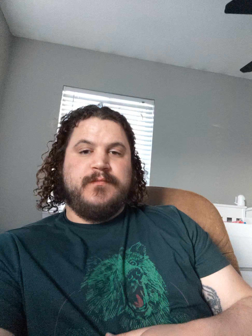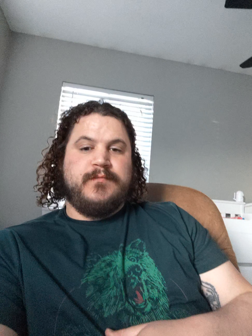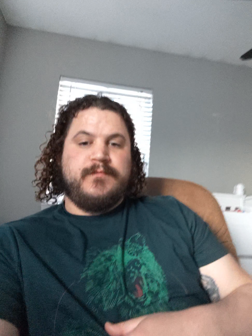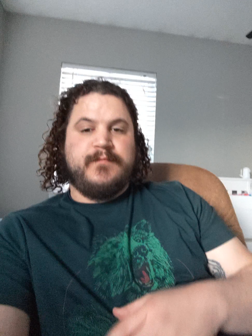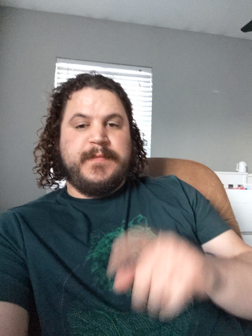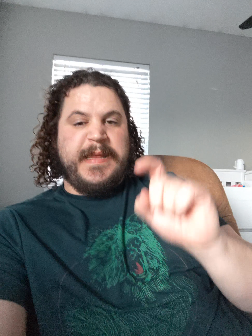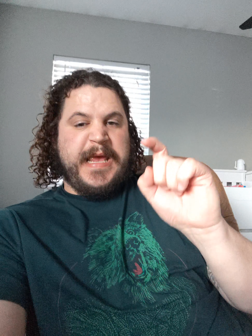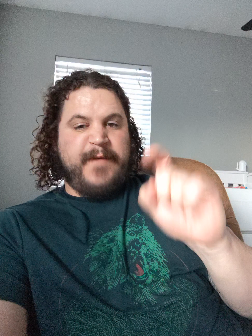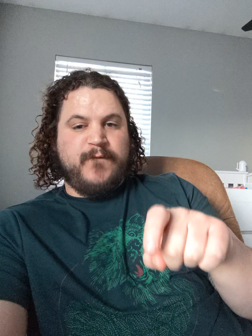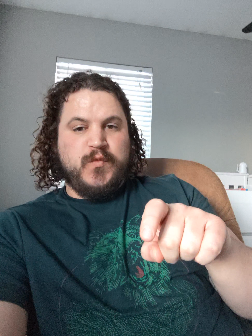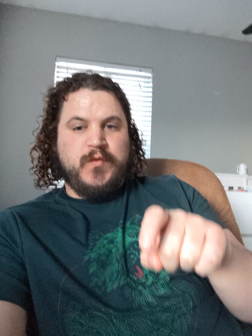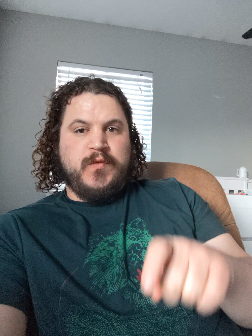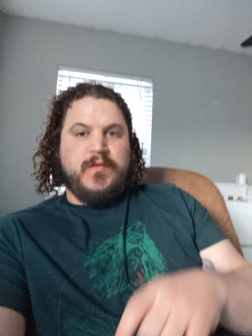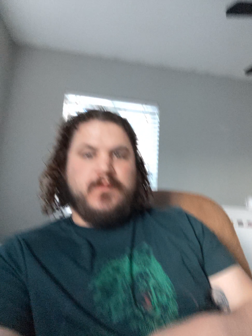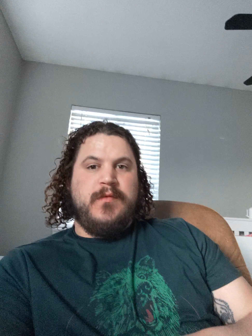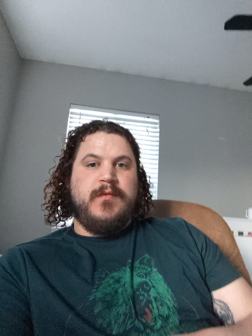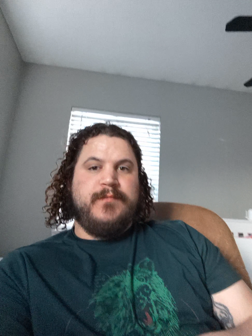have to